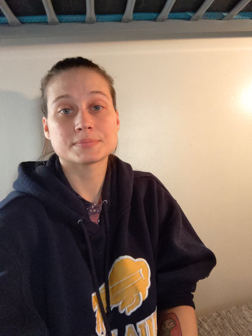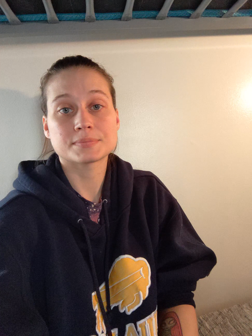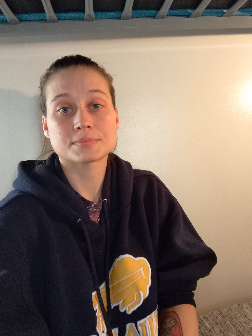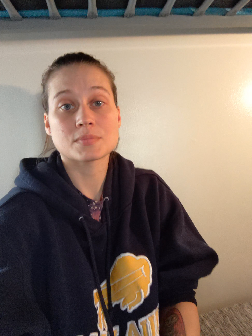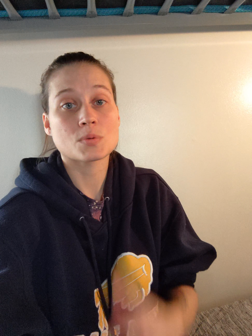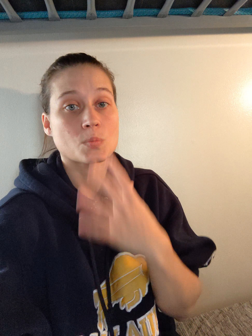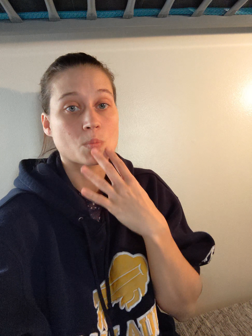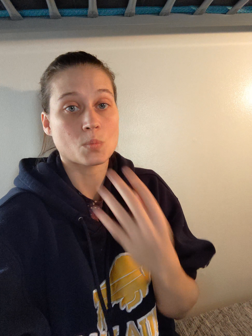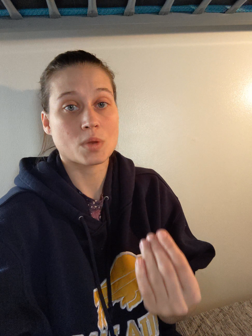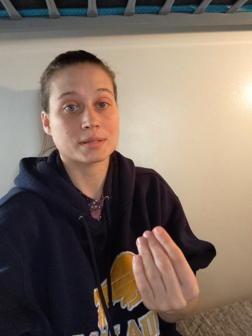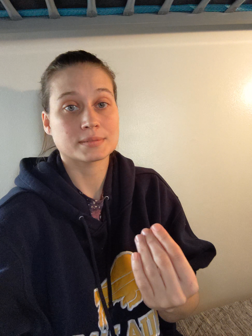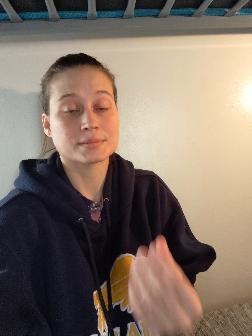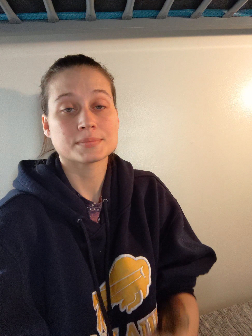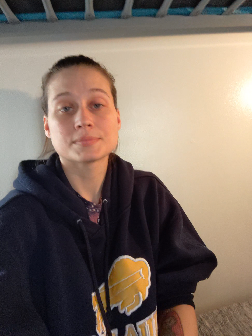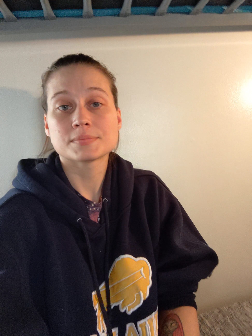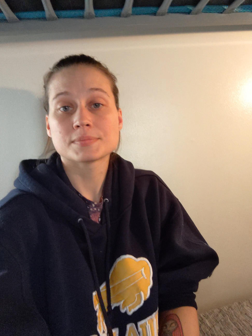wet